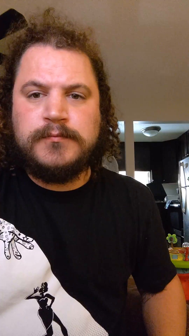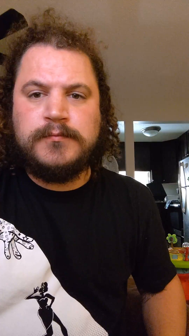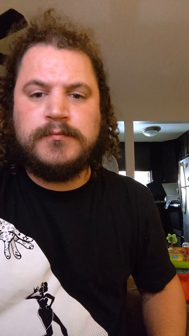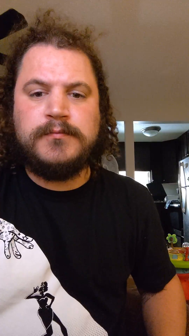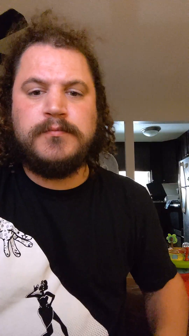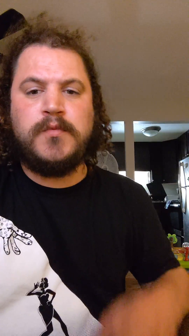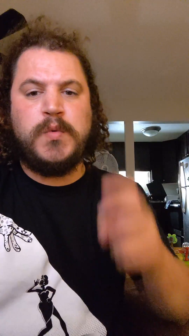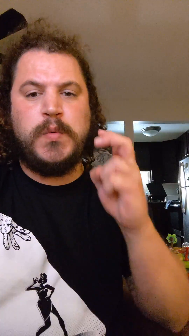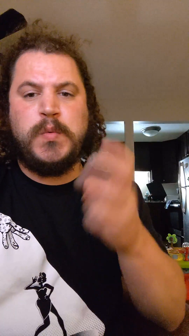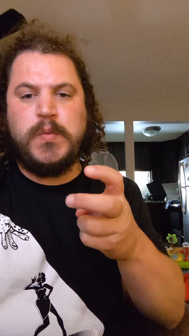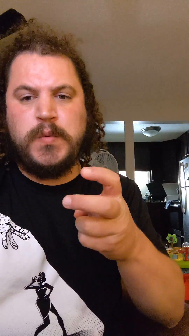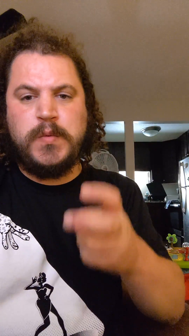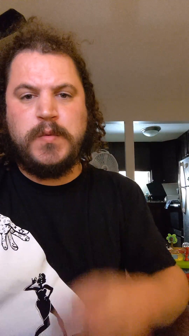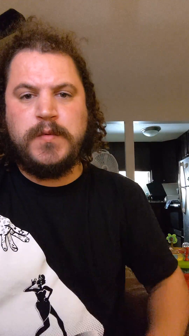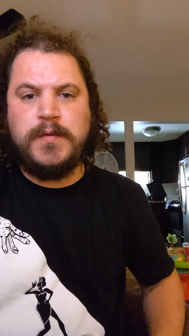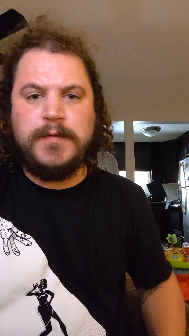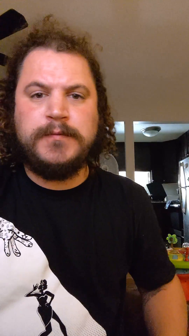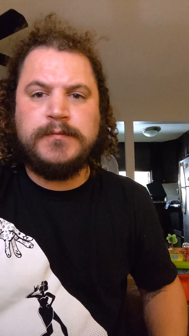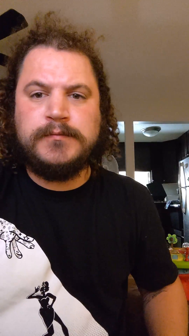hard